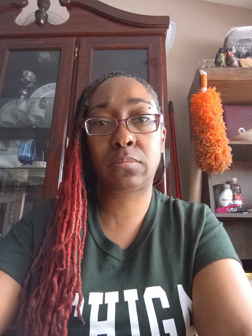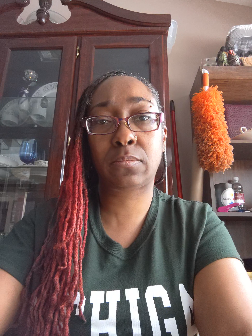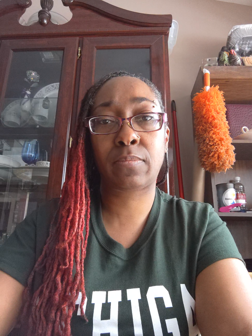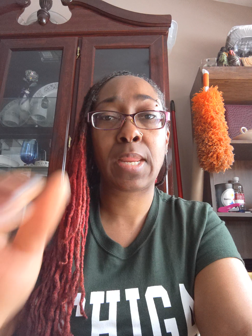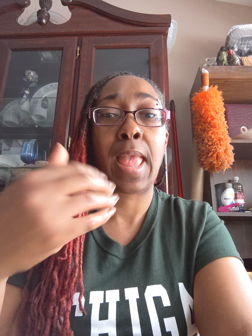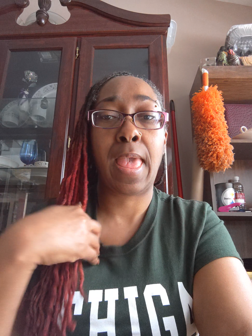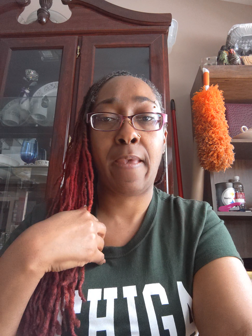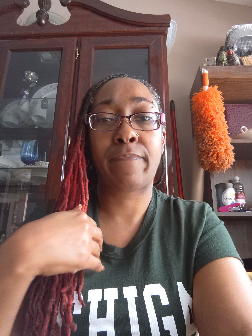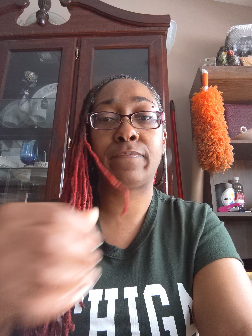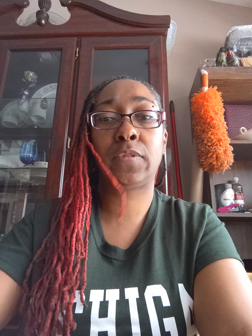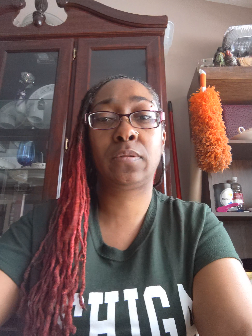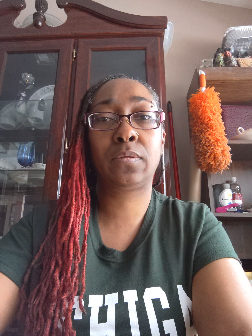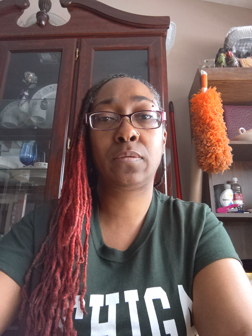have